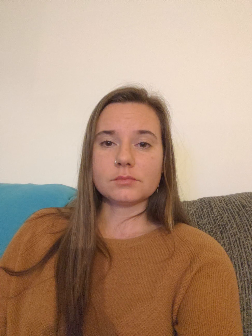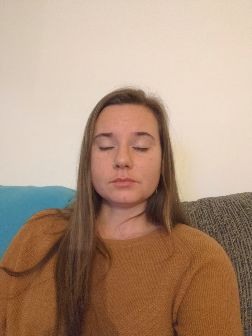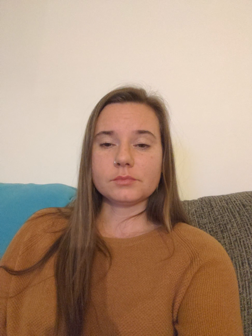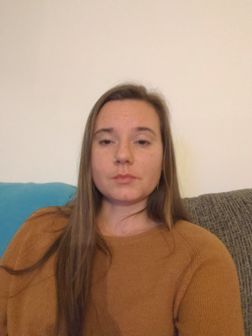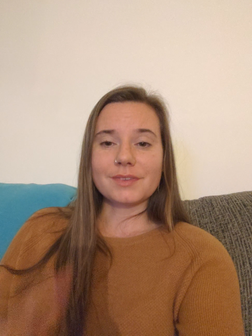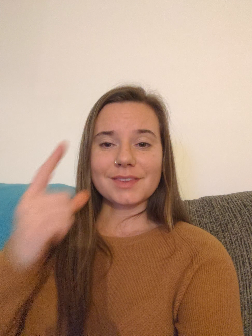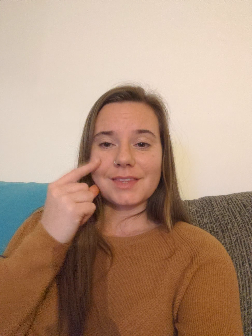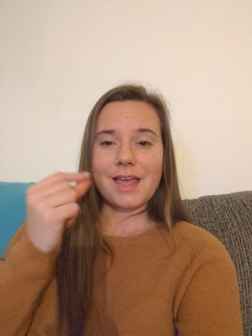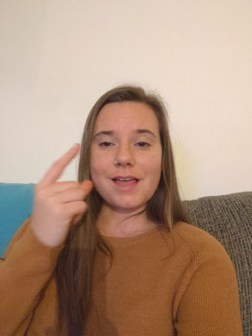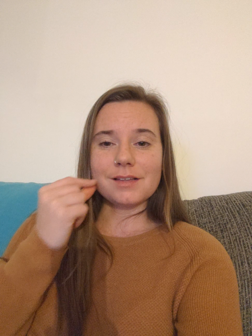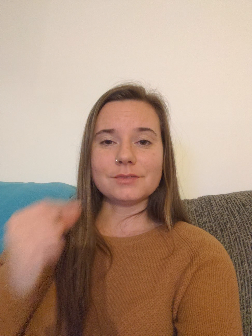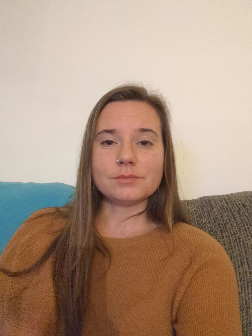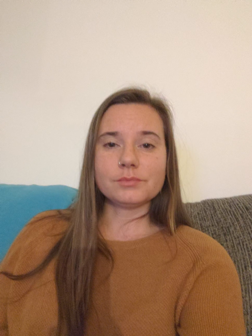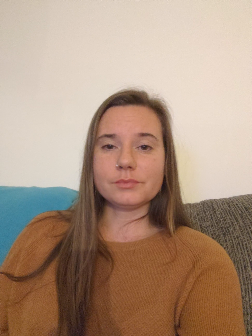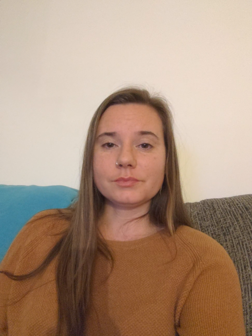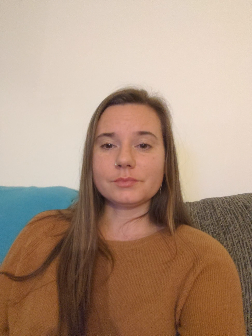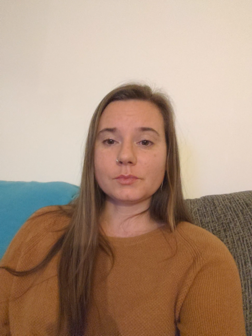cat